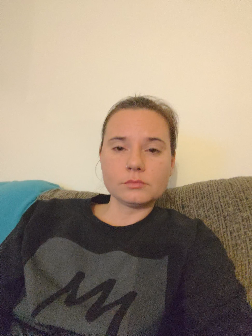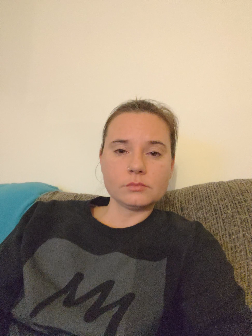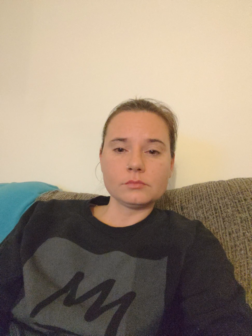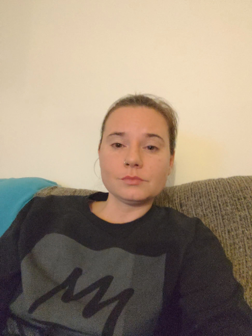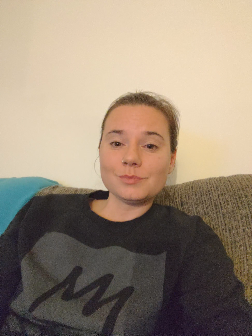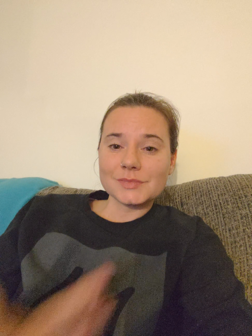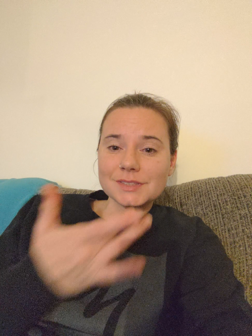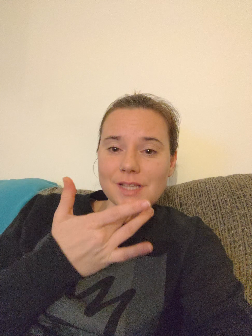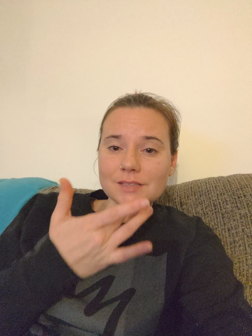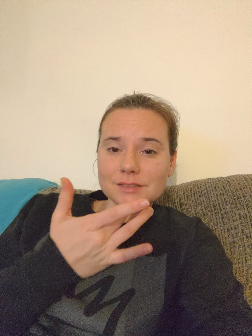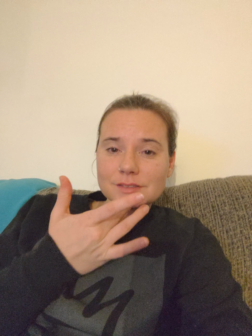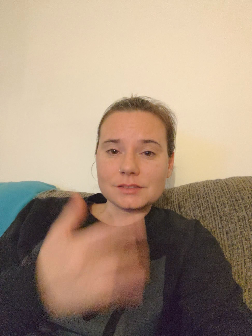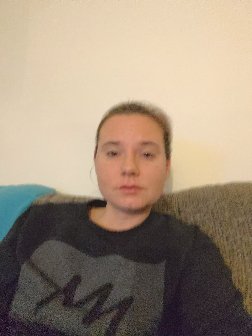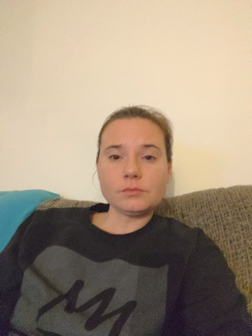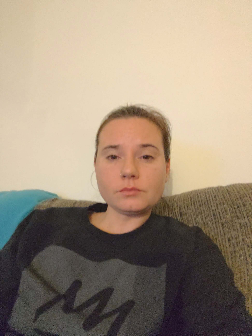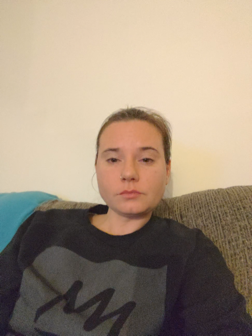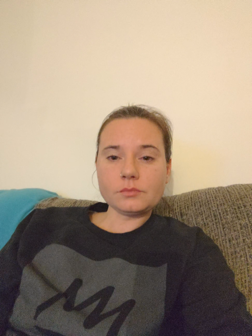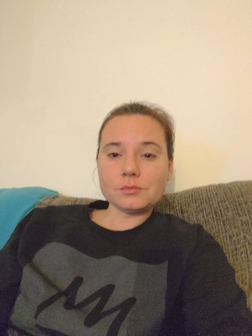taste